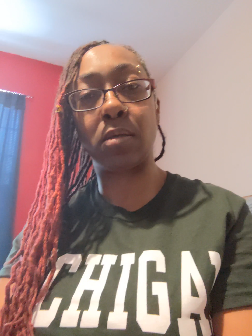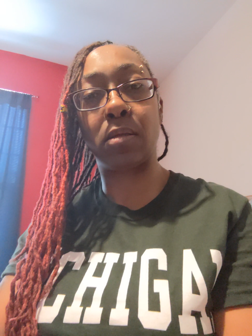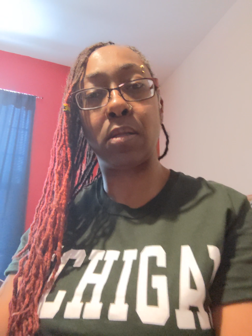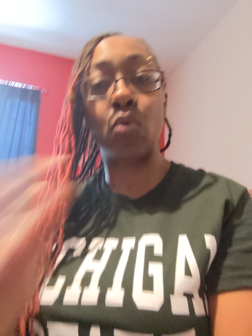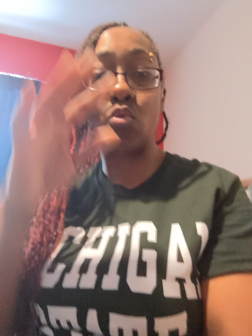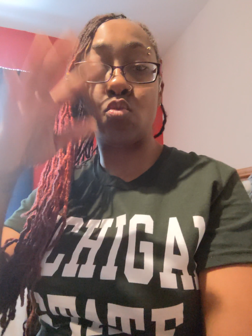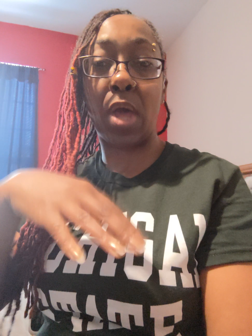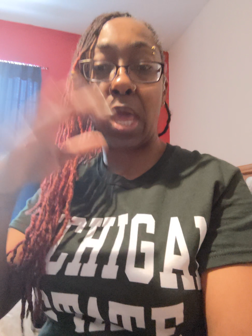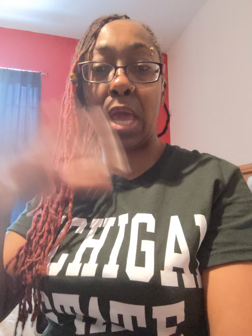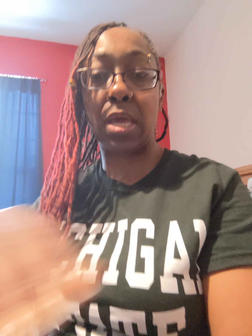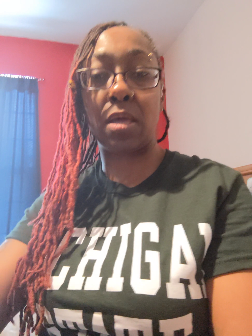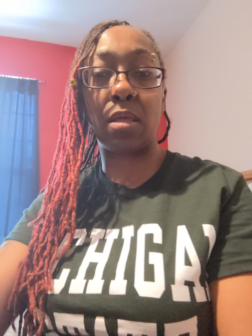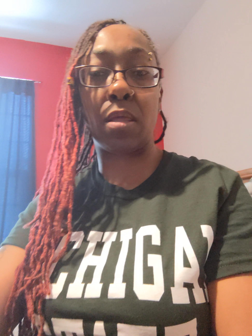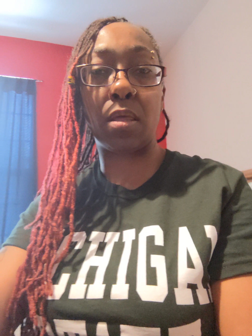rain